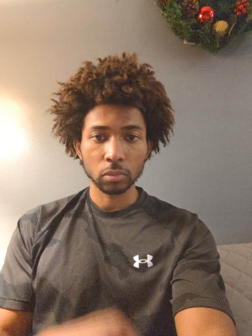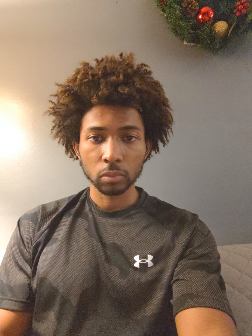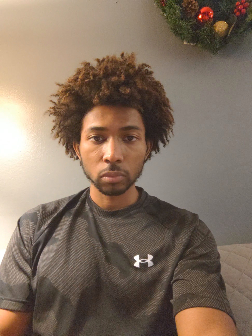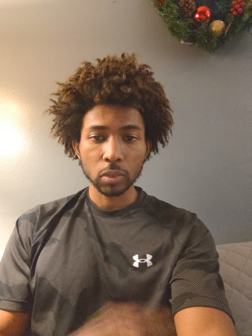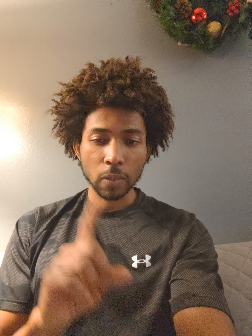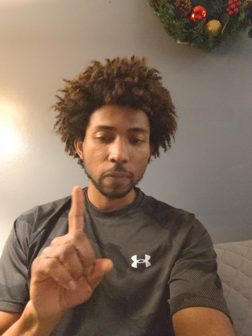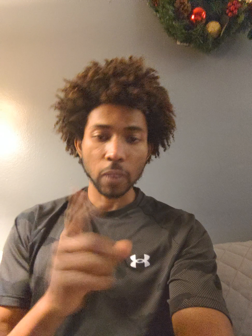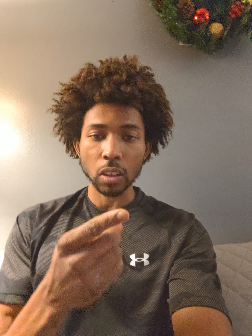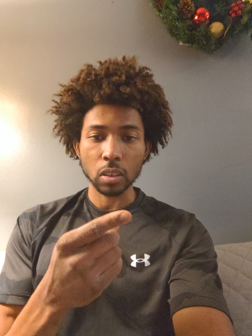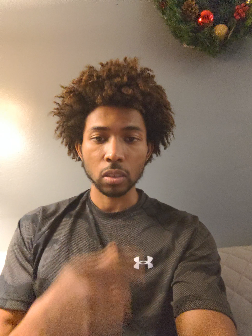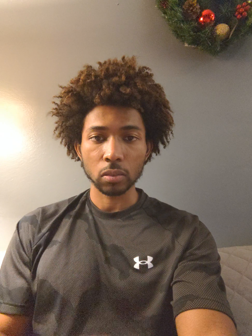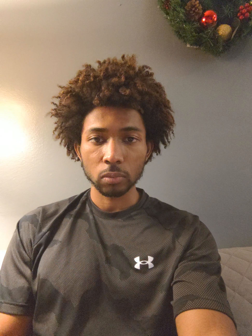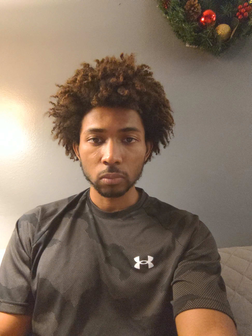first